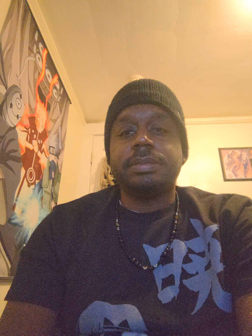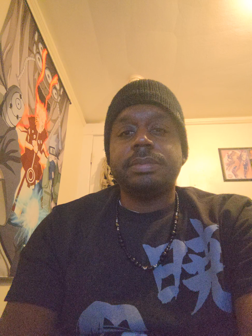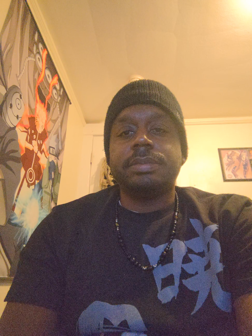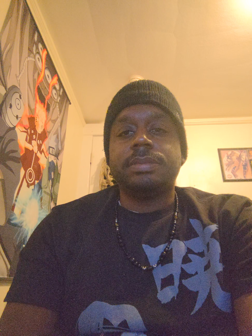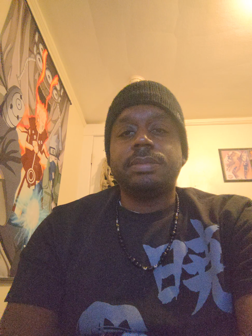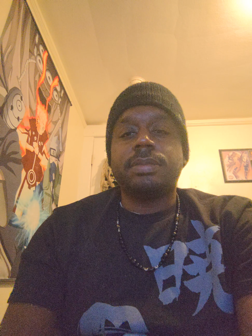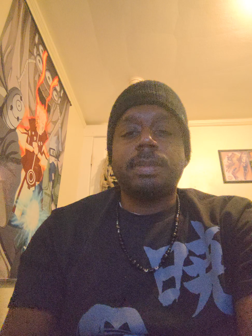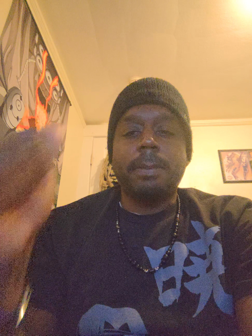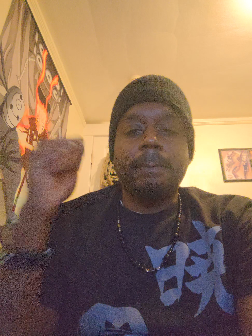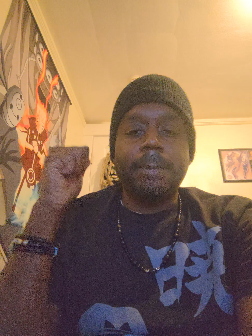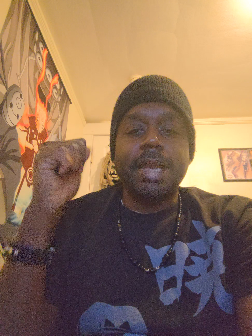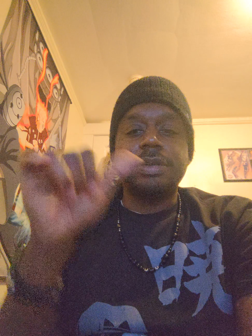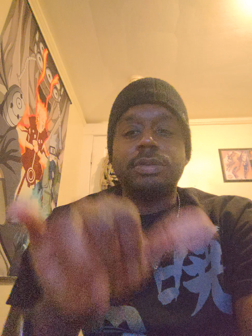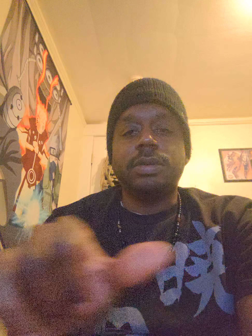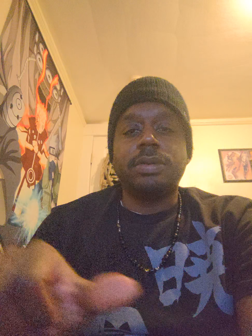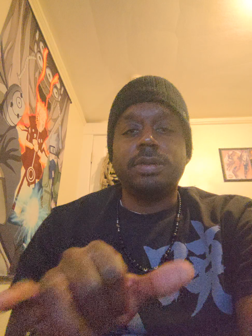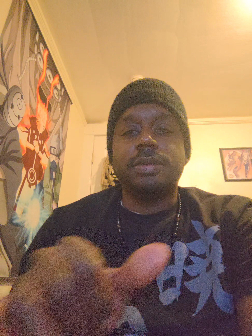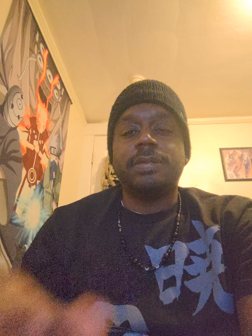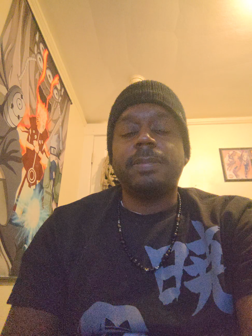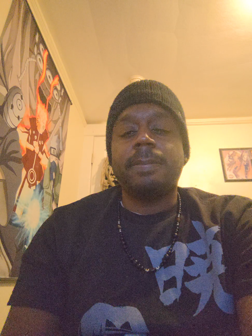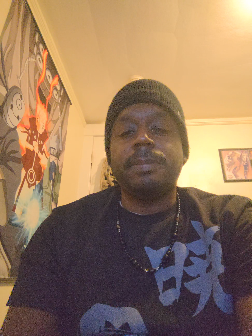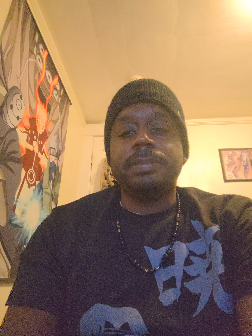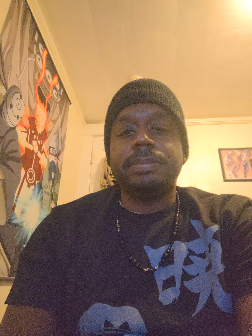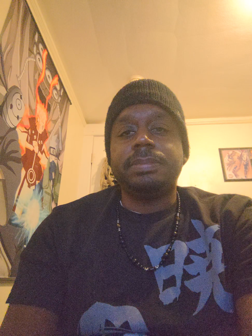backyard